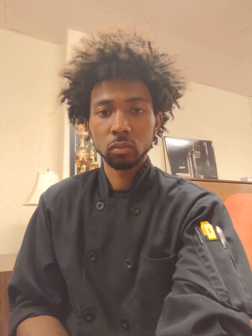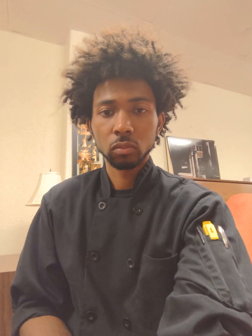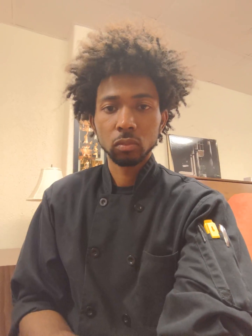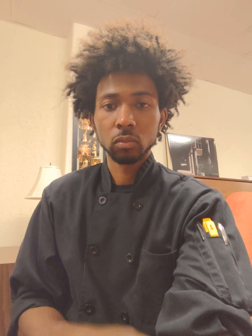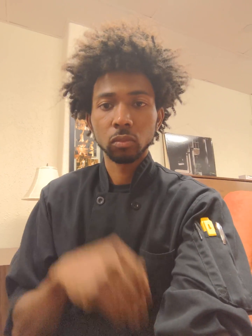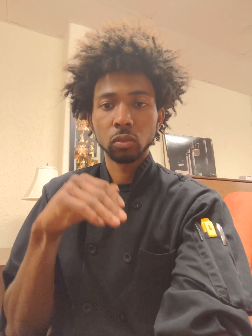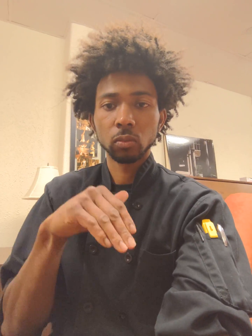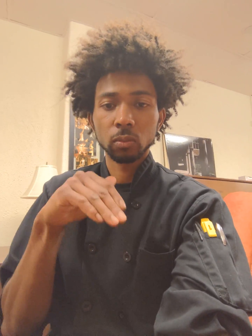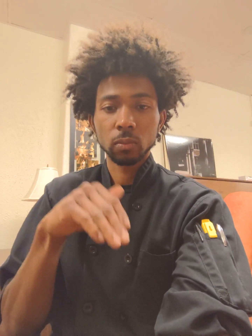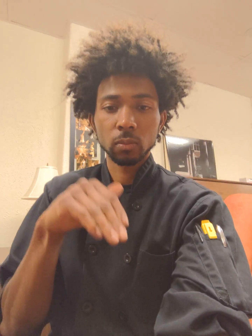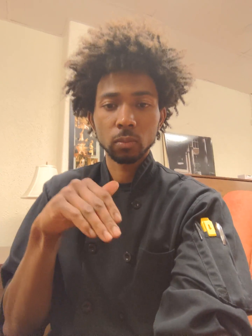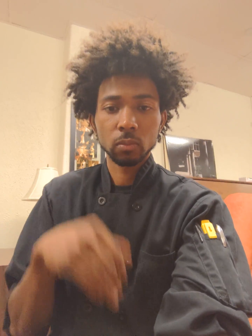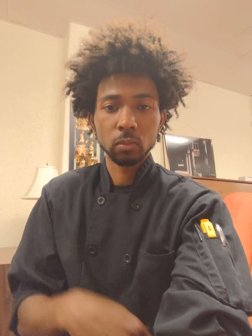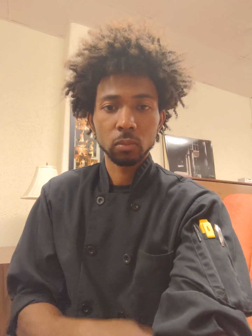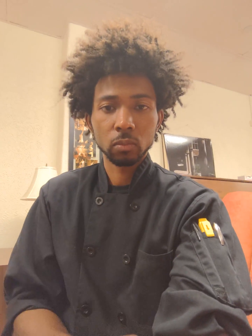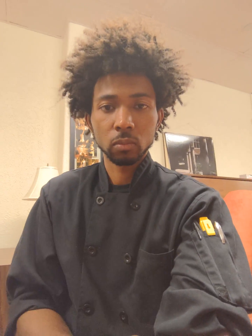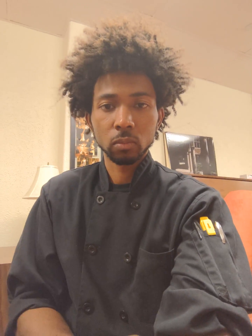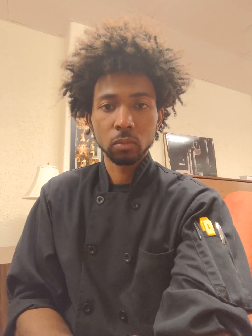doctor